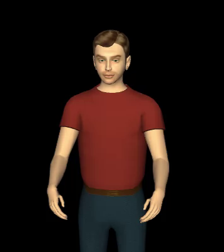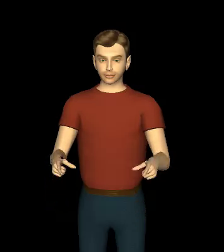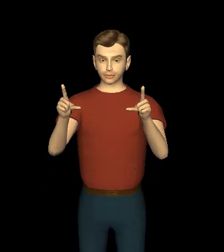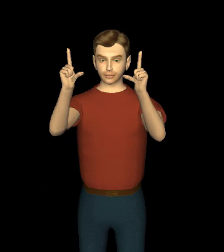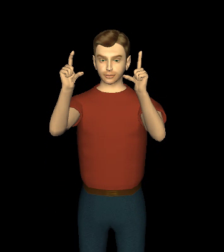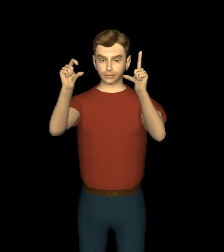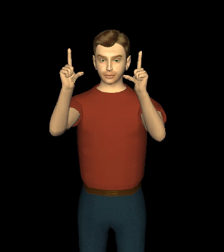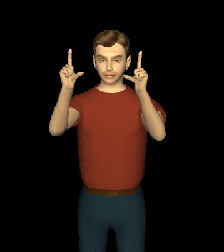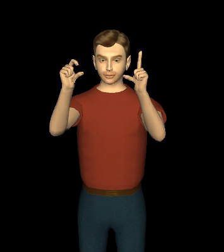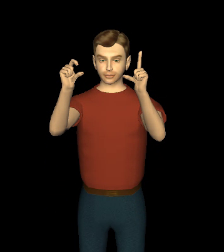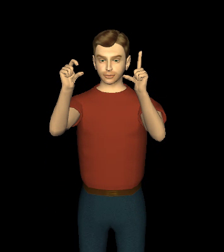كاميرا